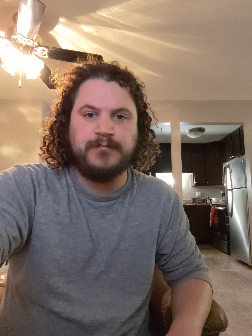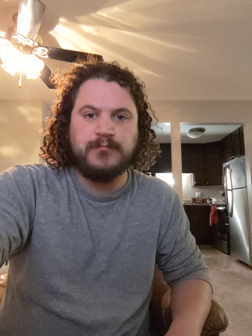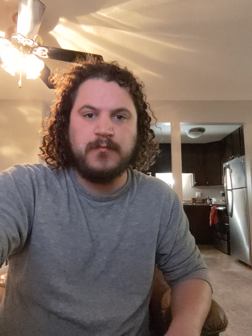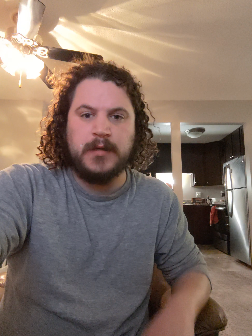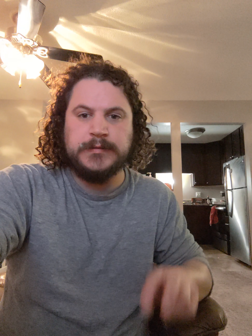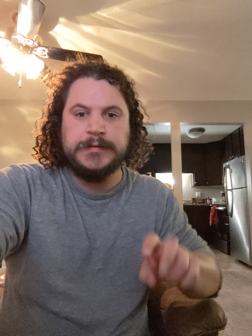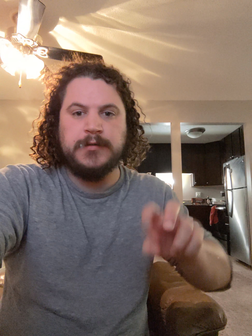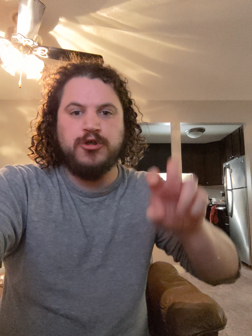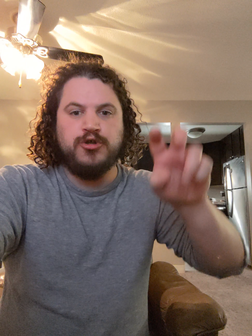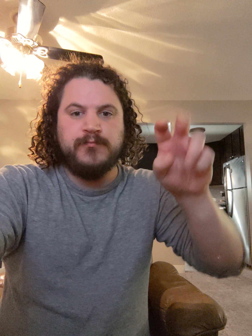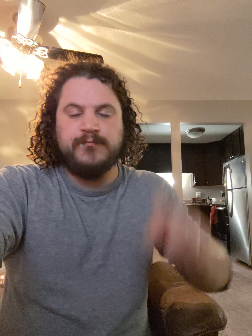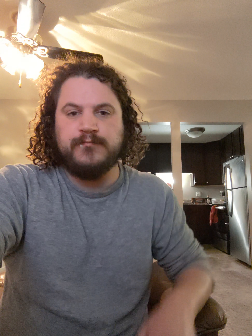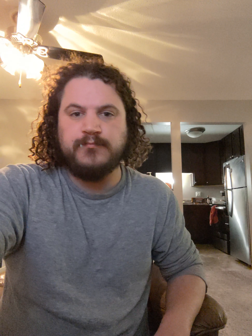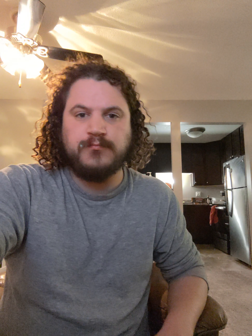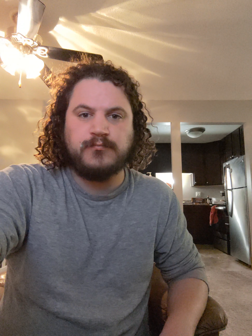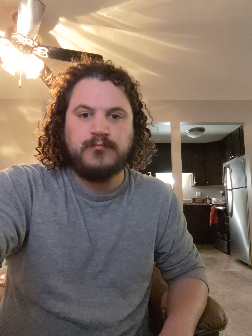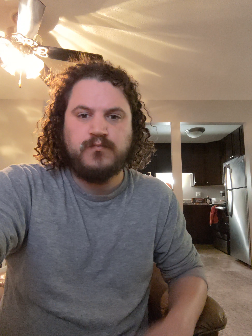stairs